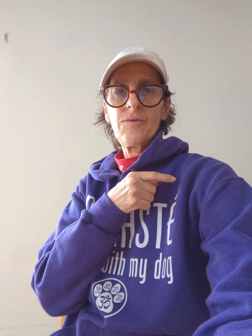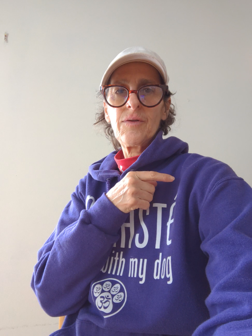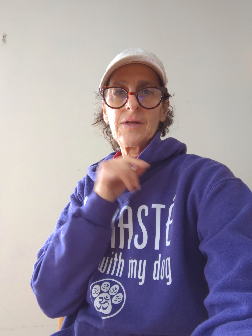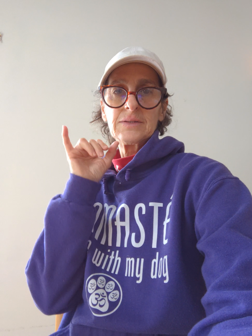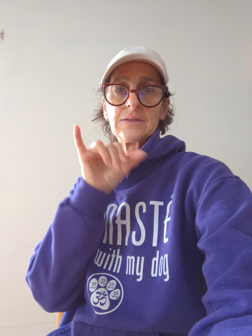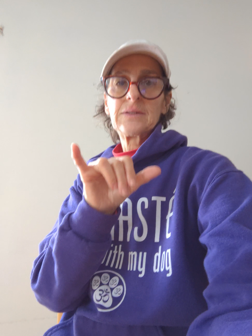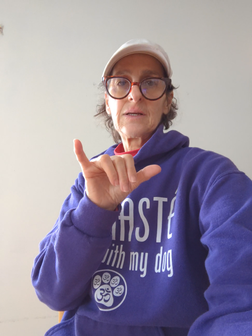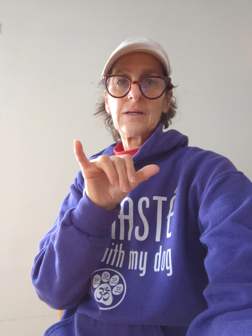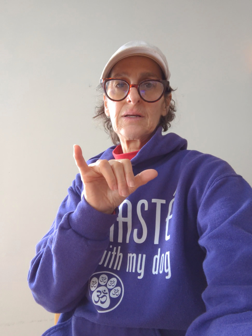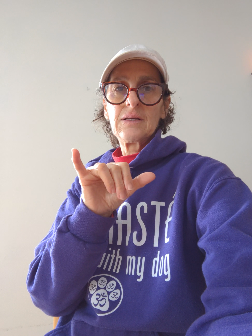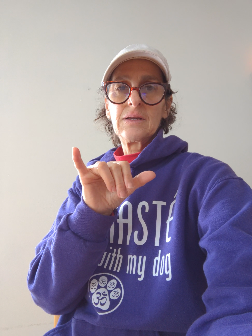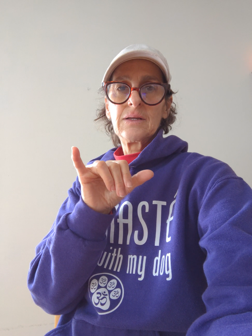stay